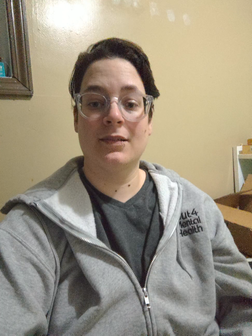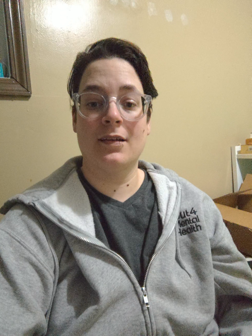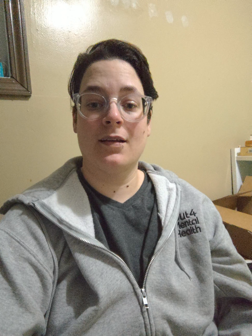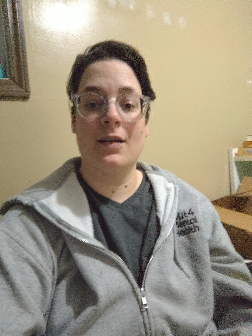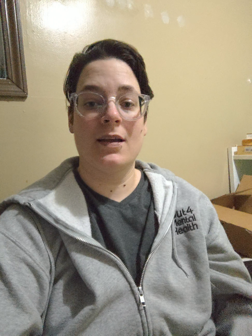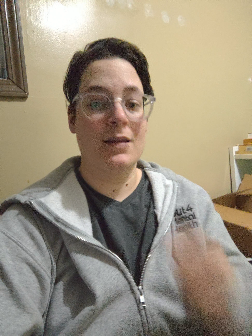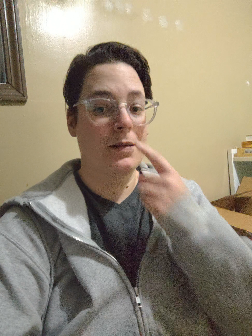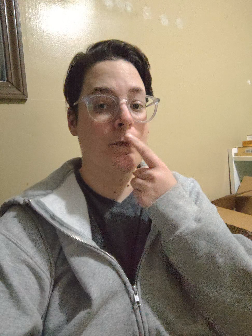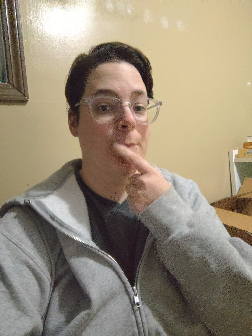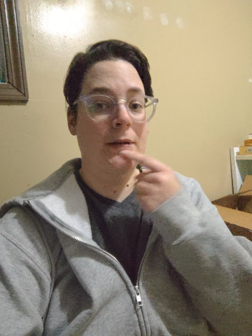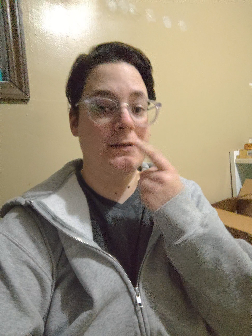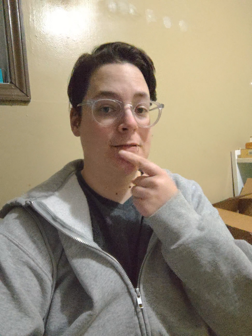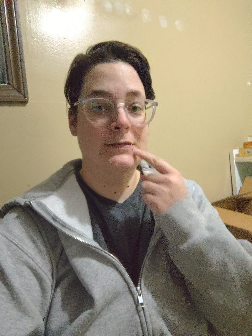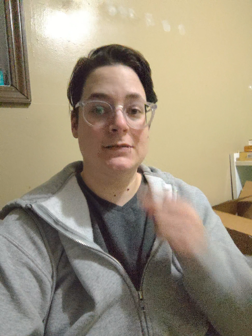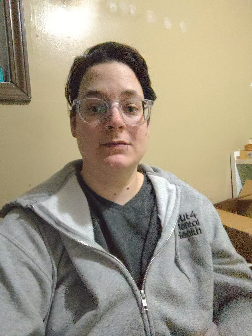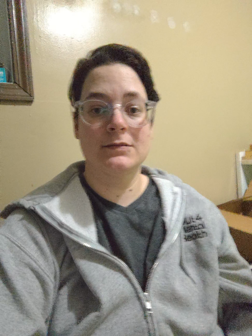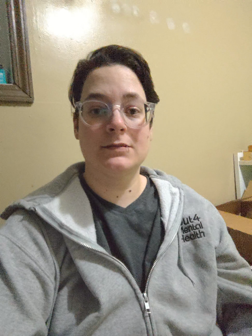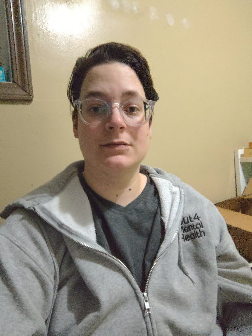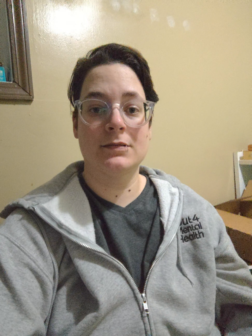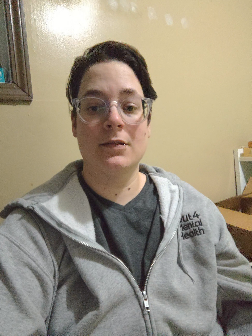lips